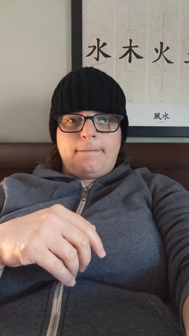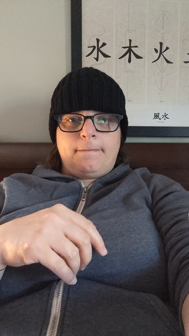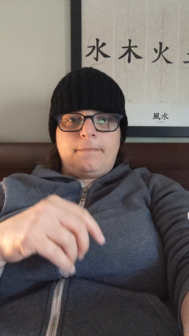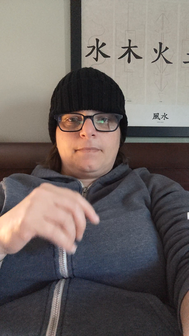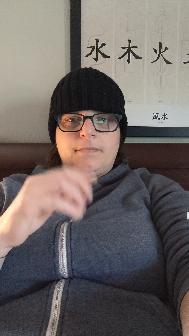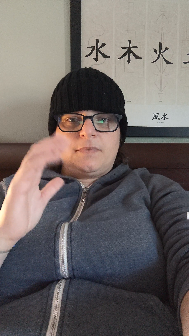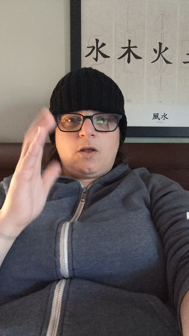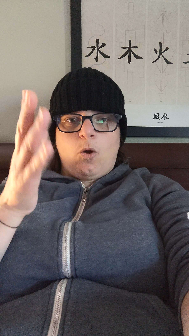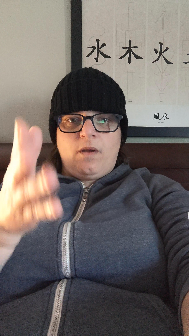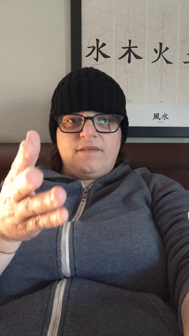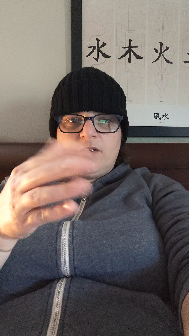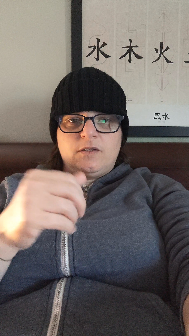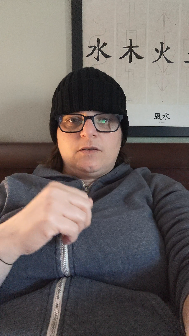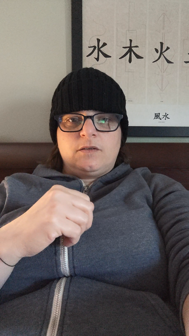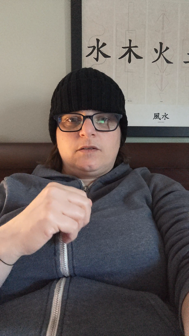over